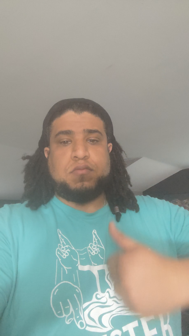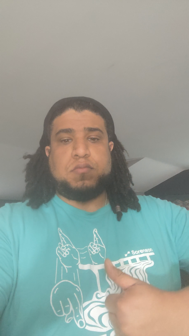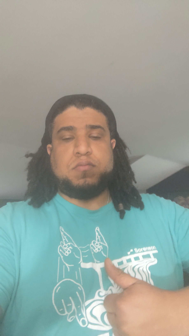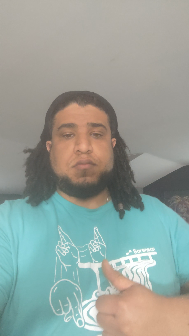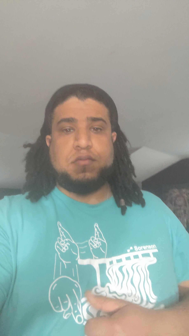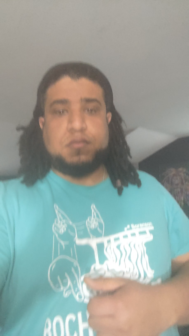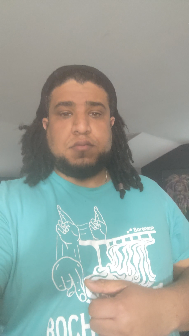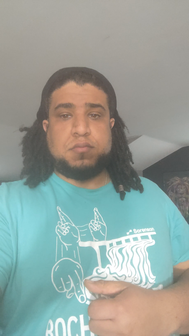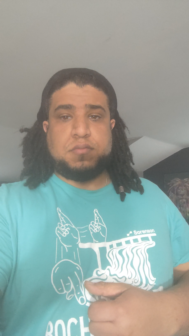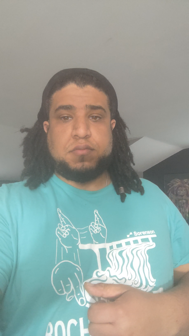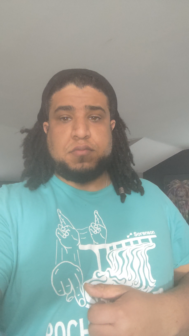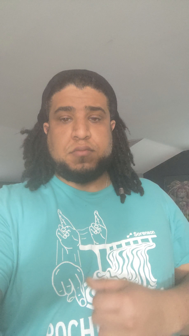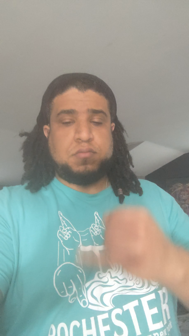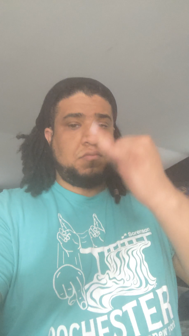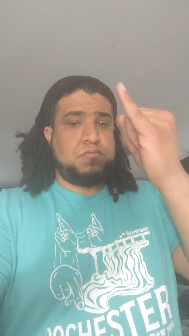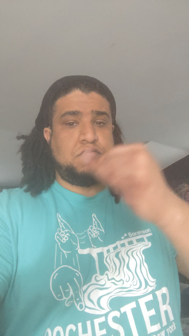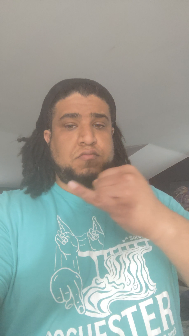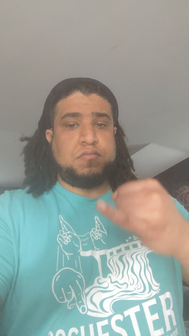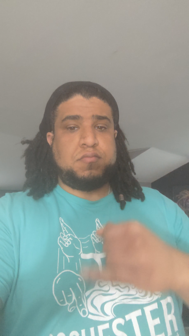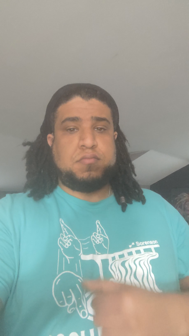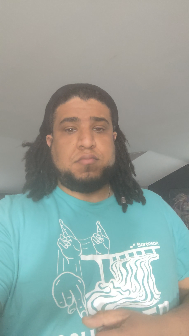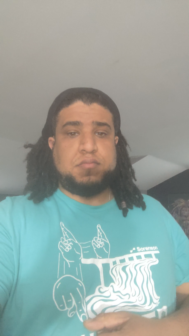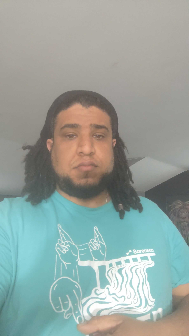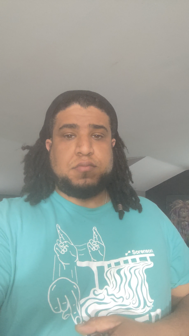draw